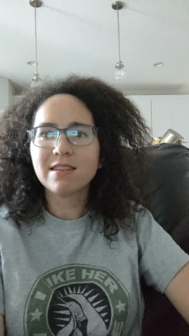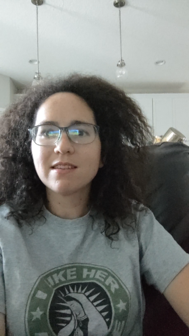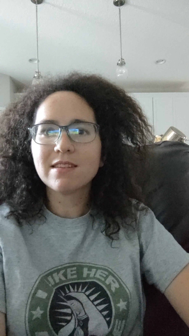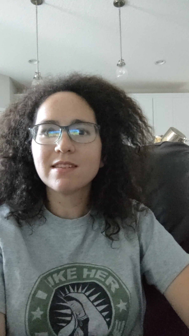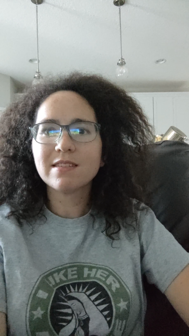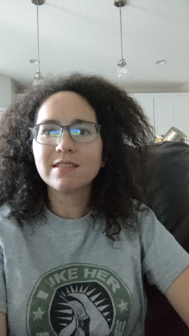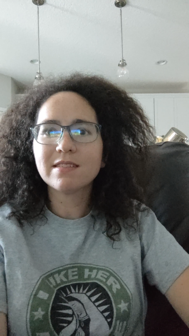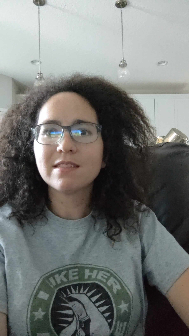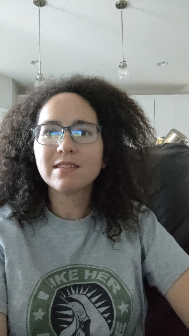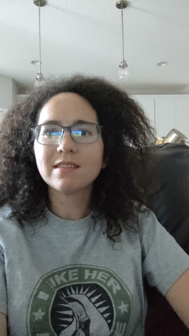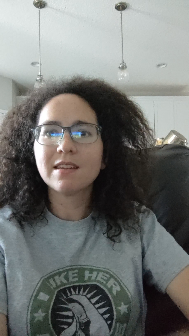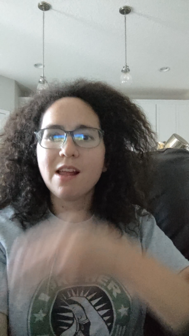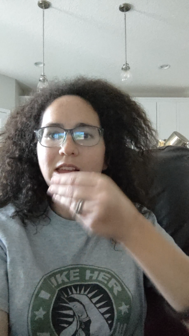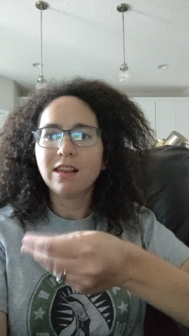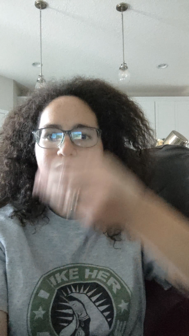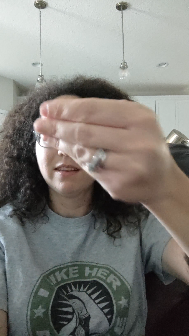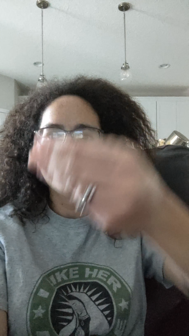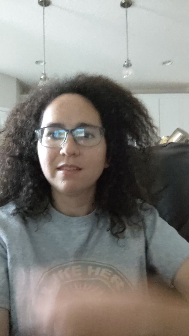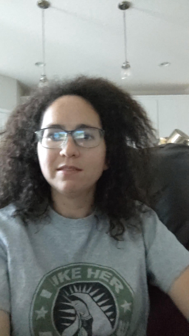buy